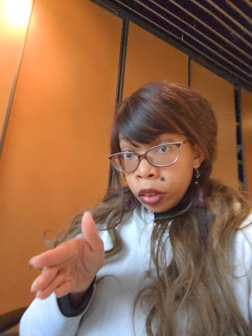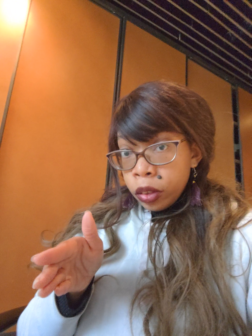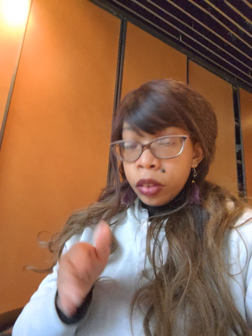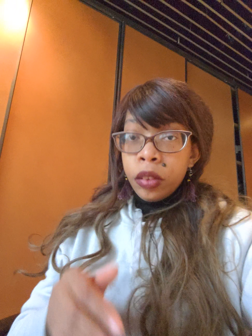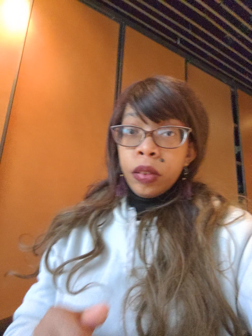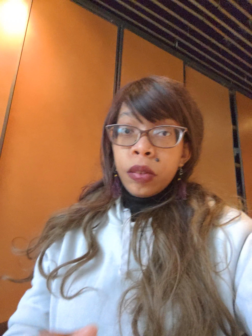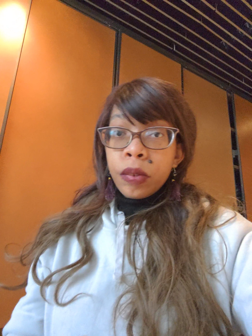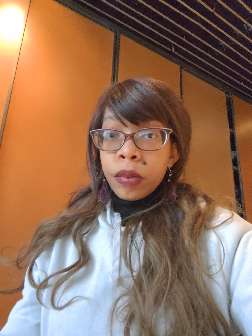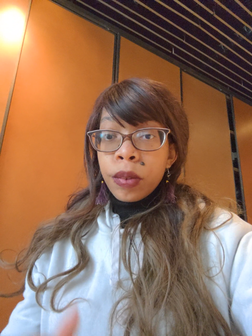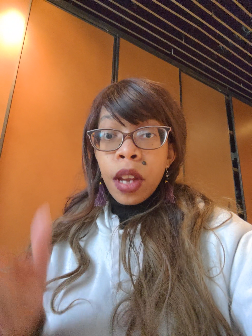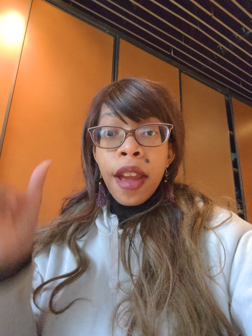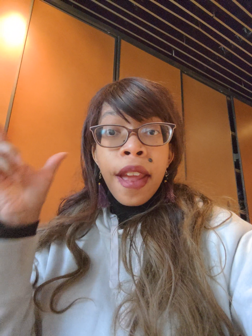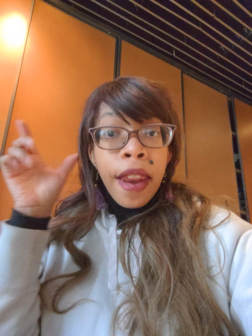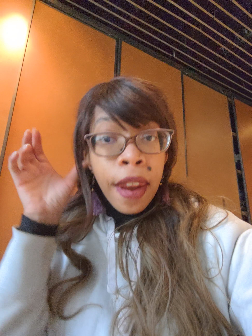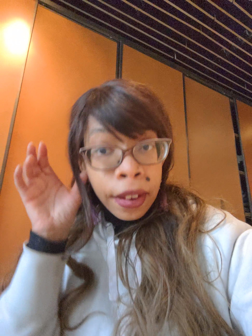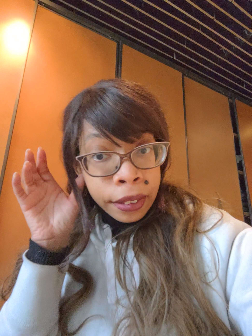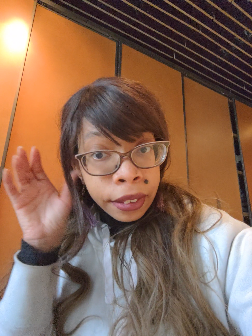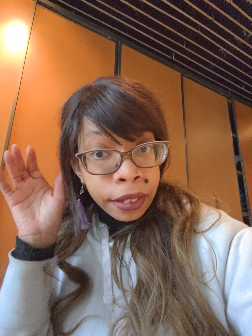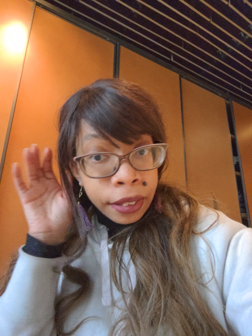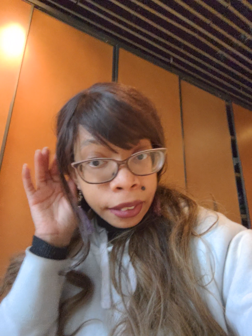listen